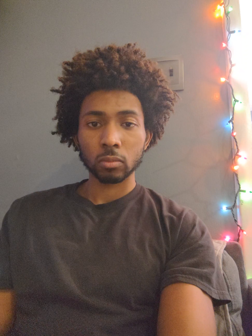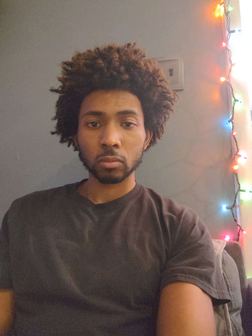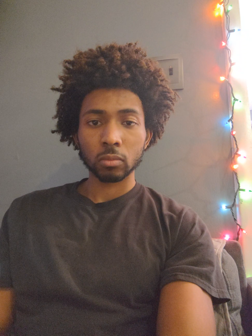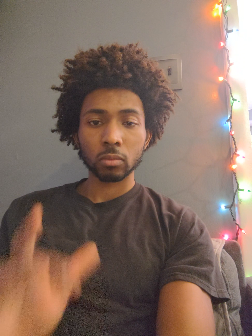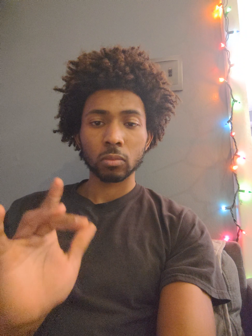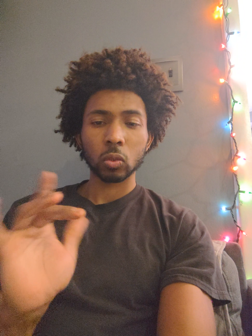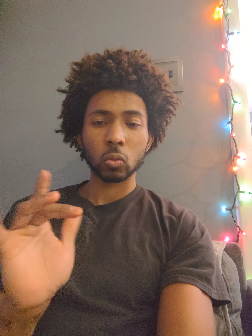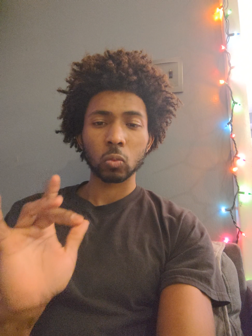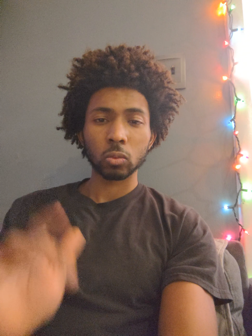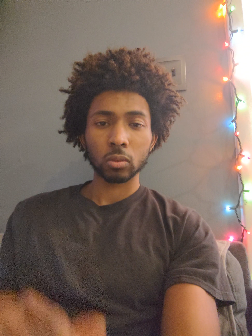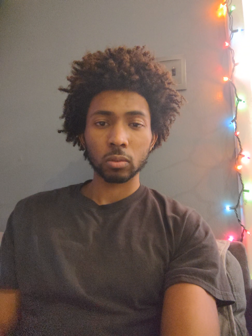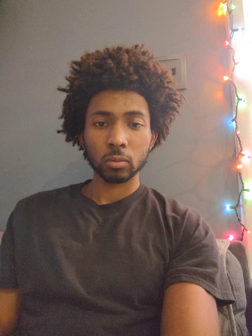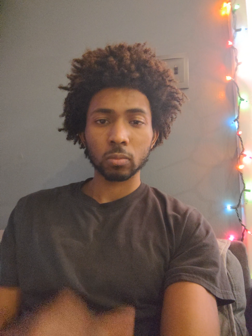yucky